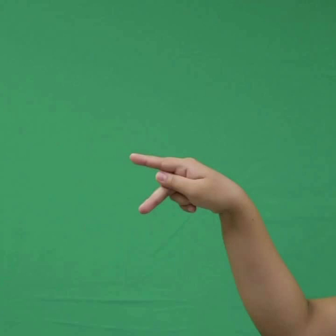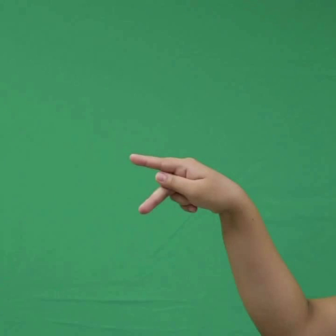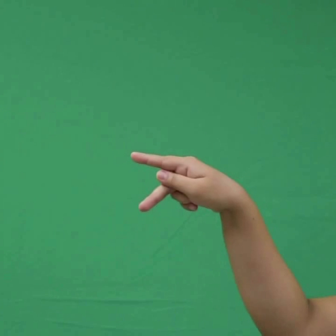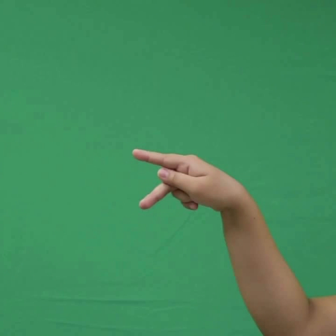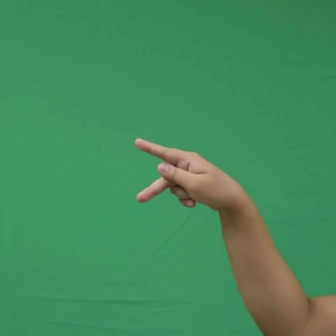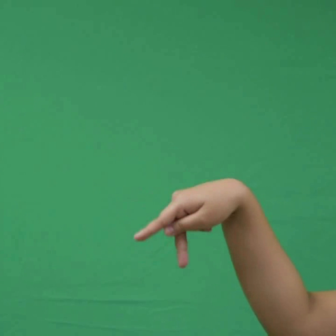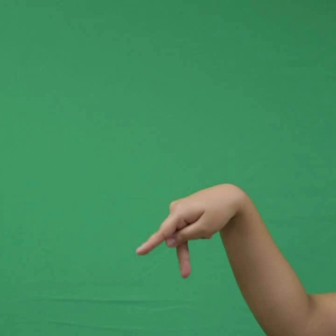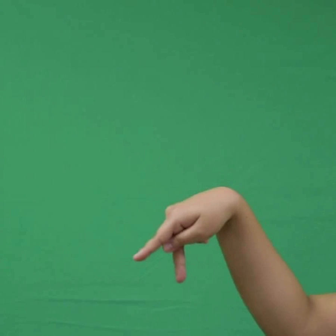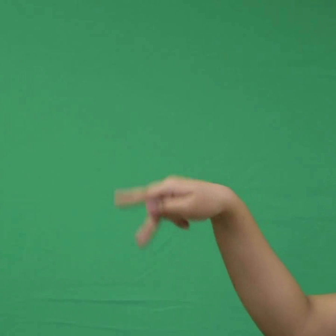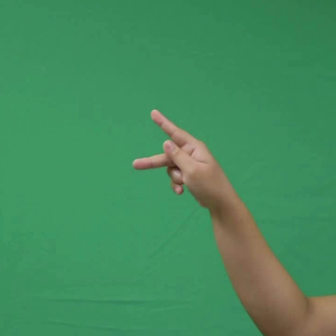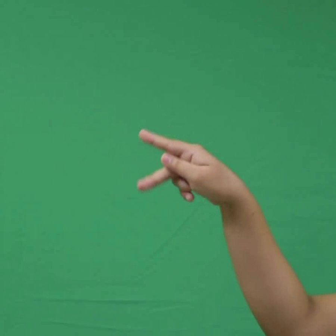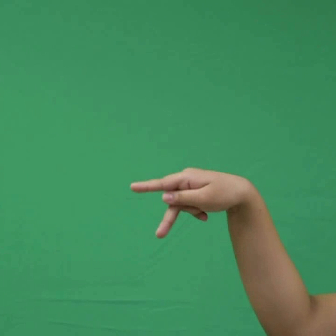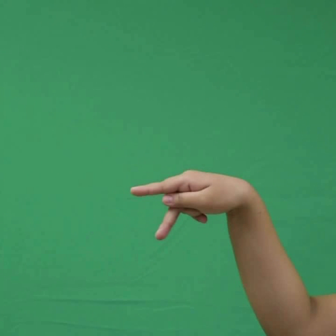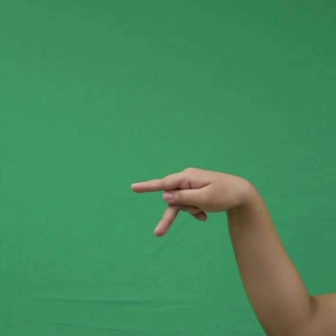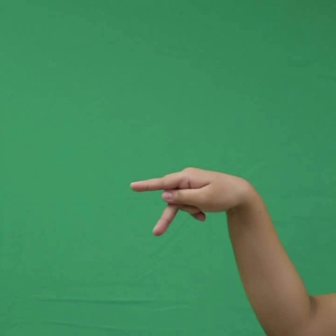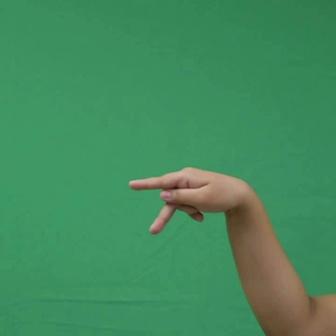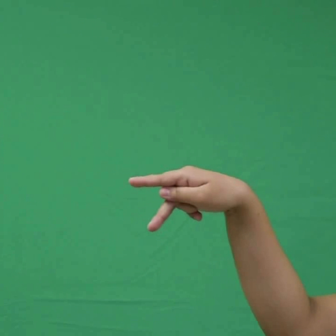K